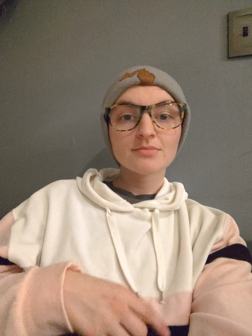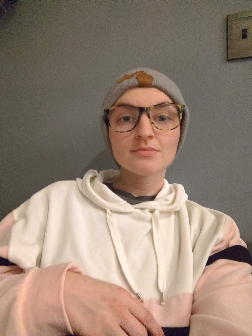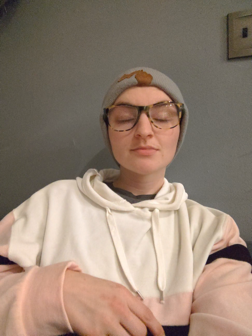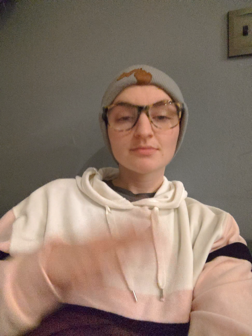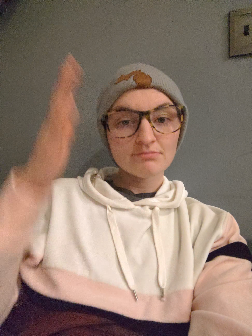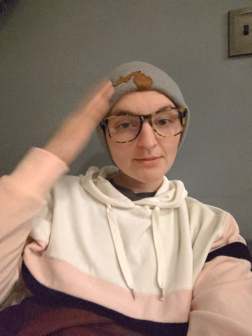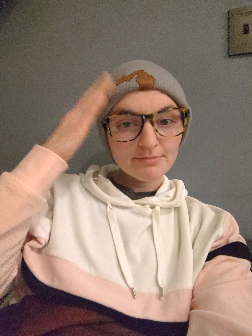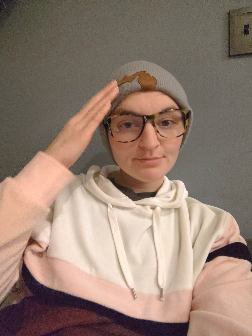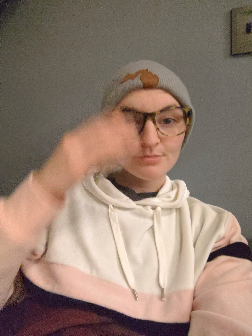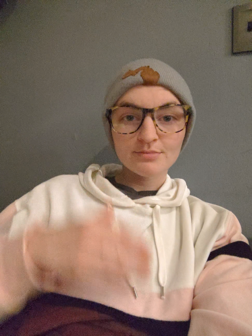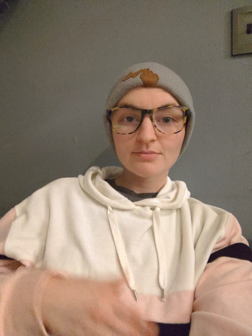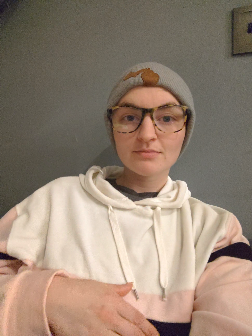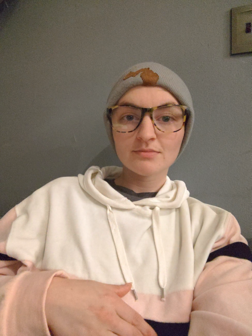hat